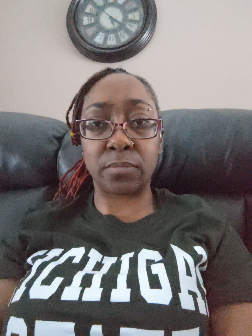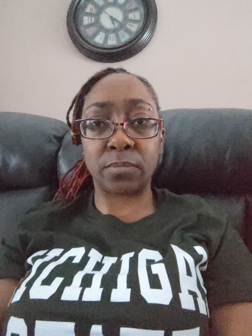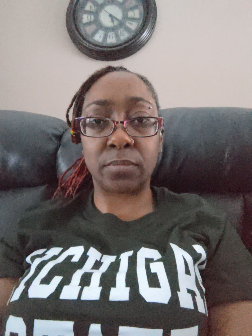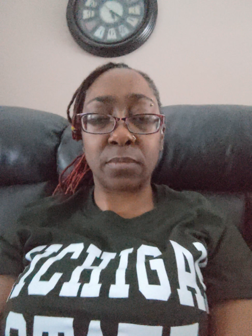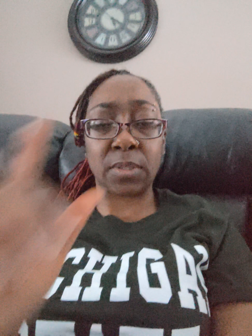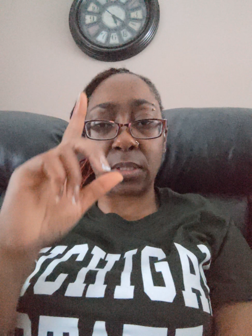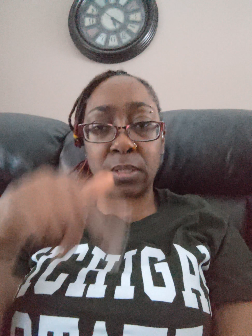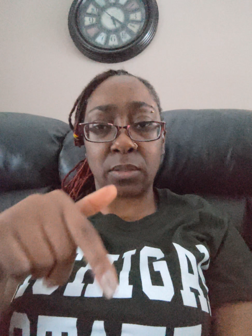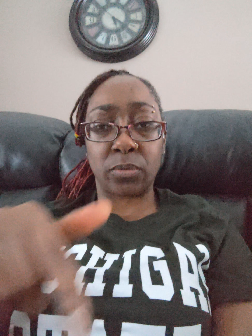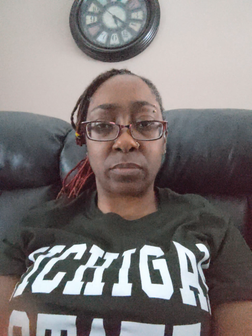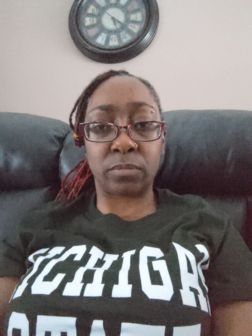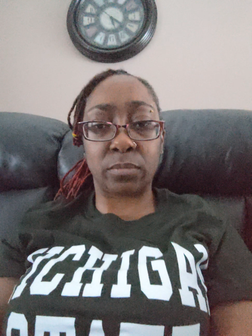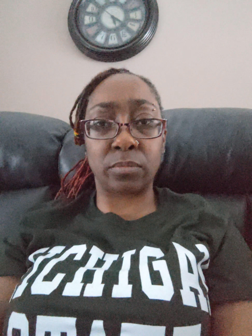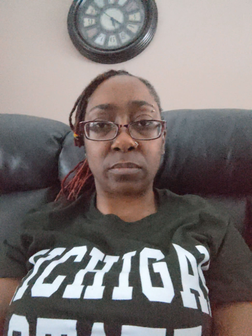later